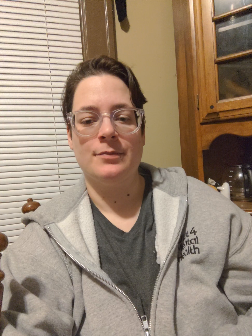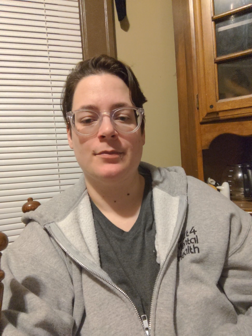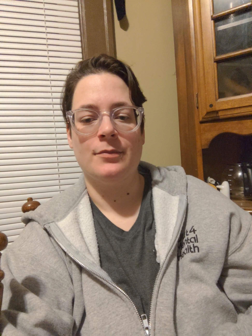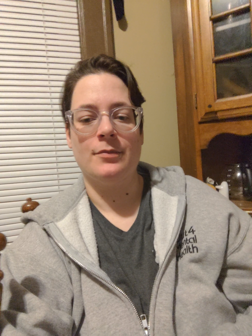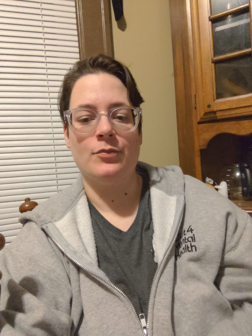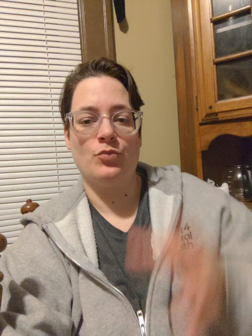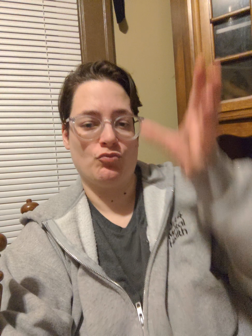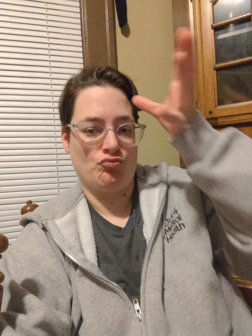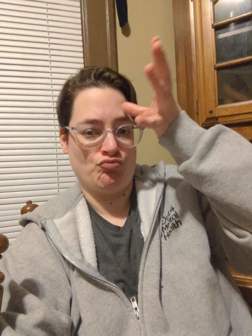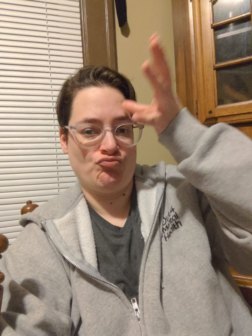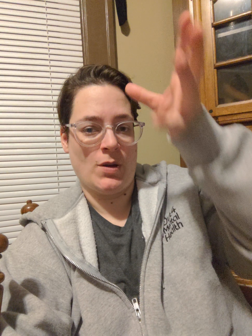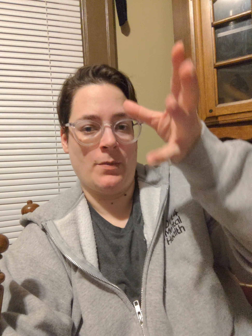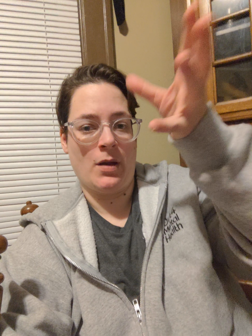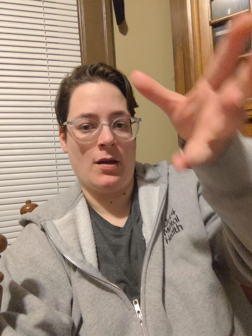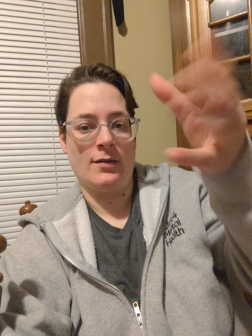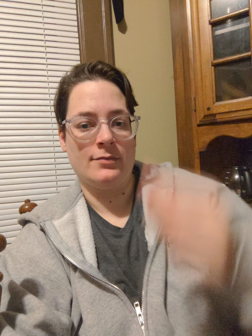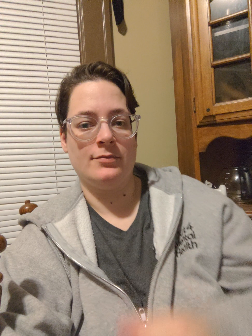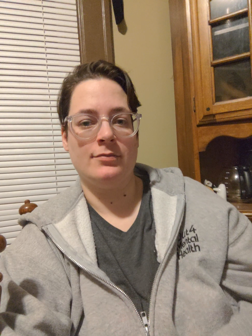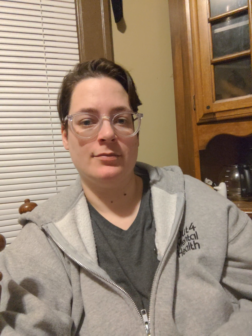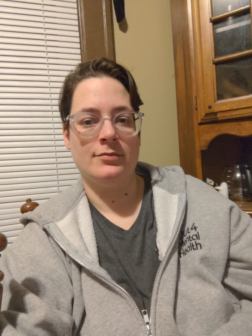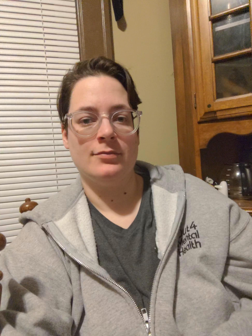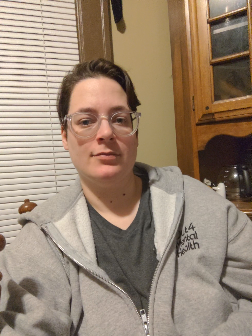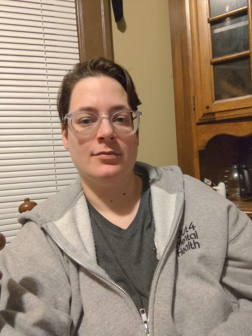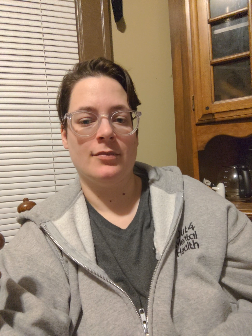grandpa